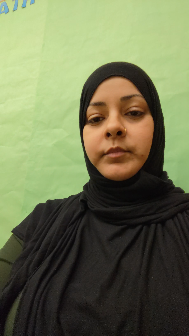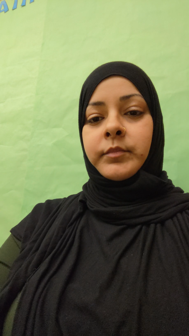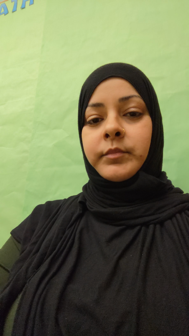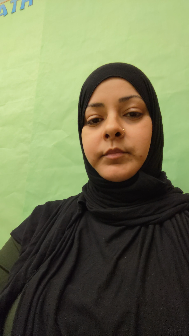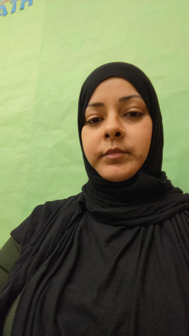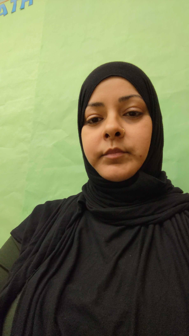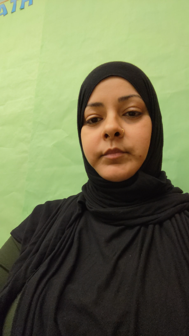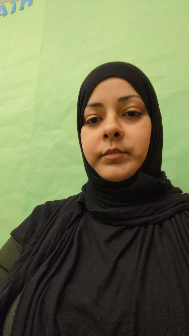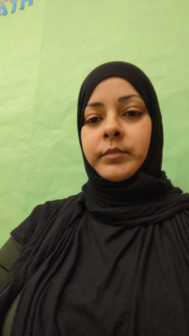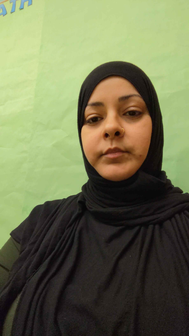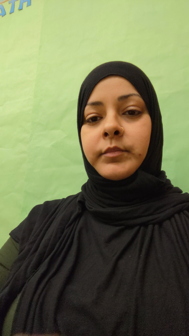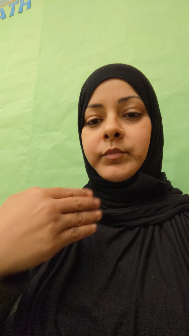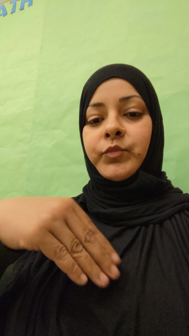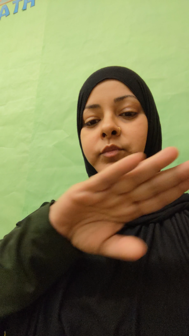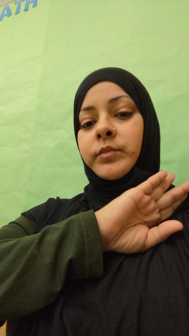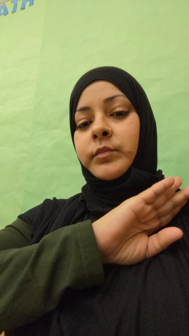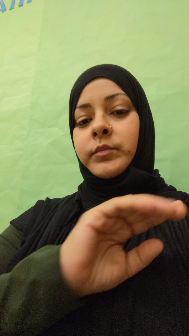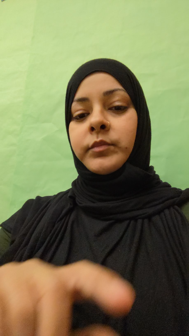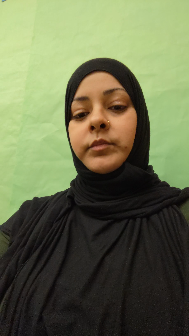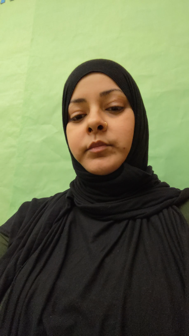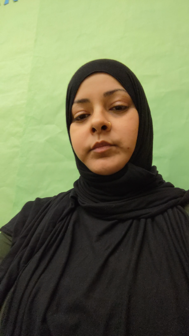scarf